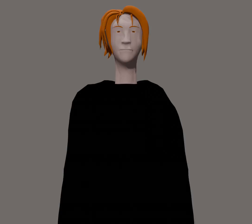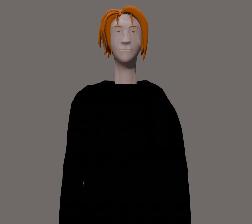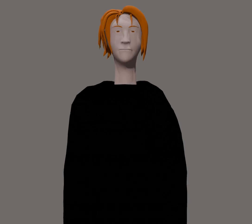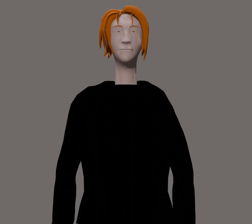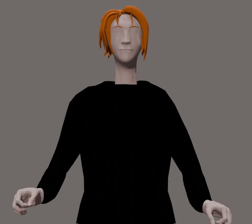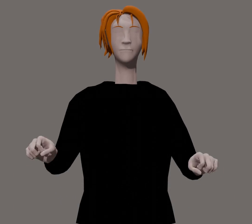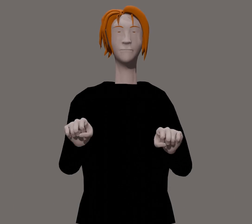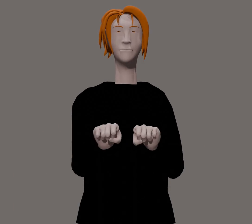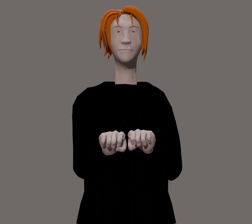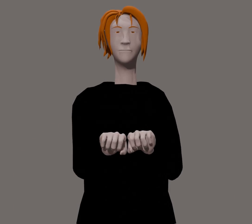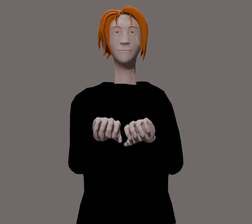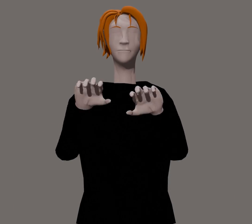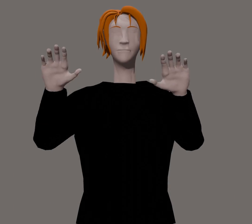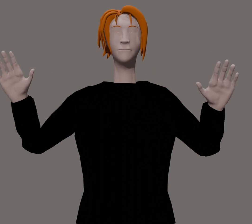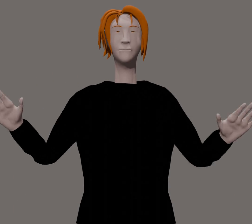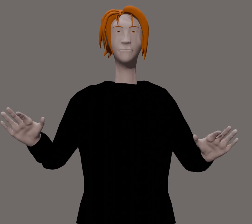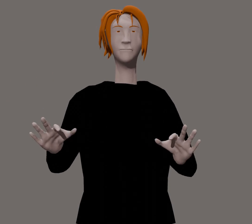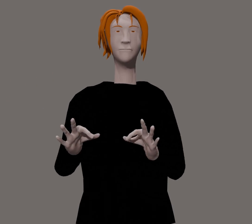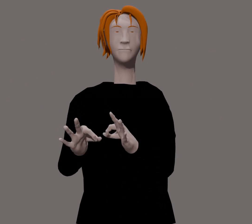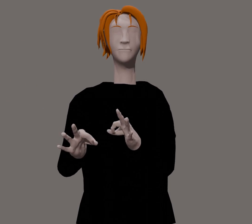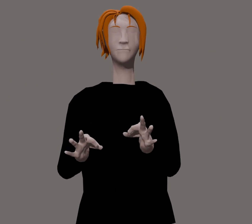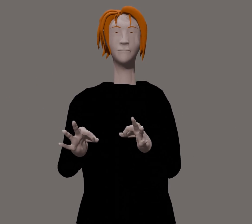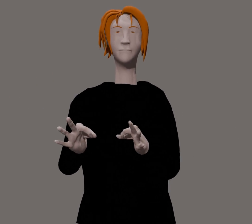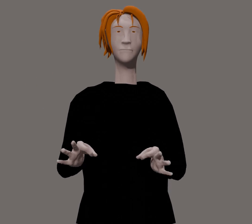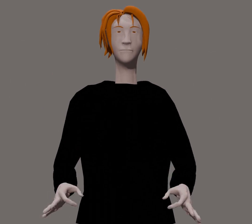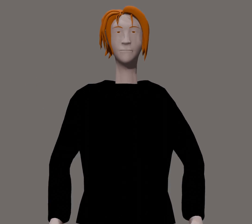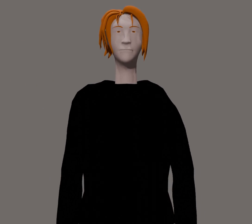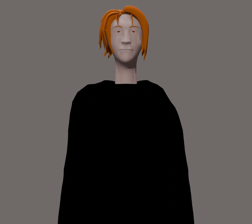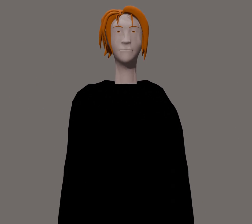Clarify